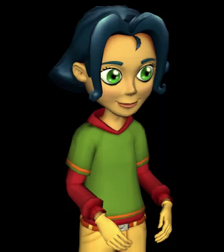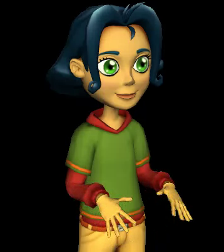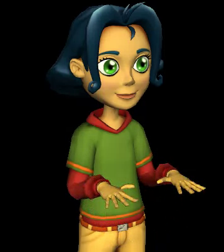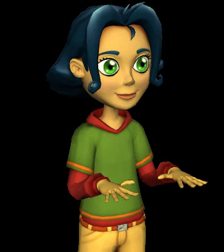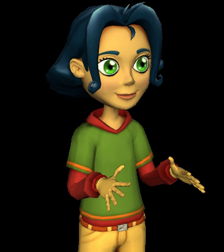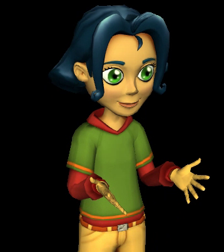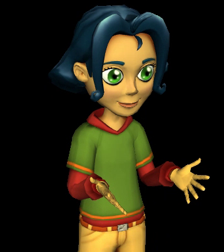كيف